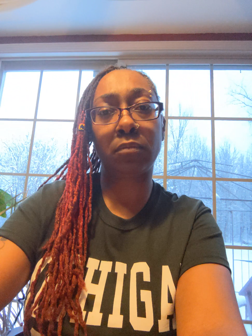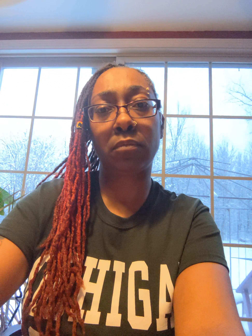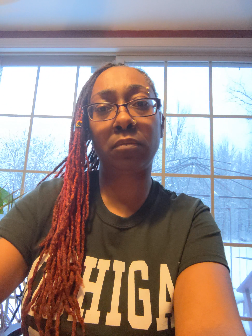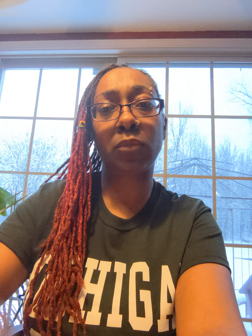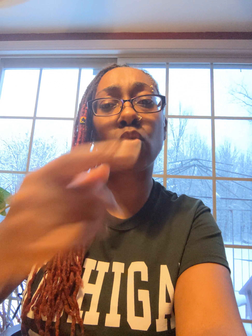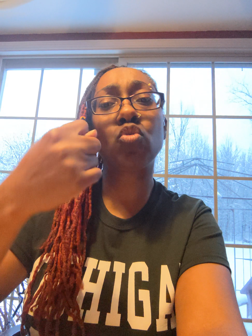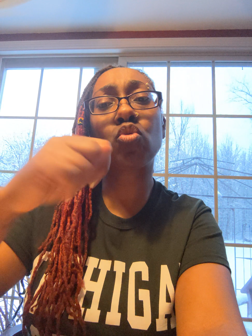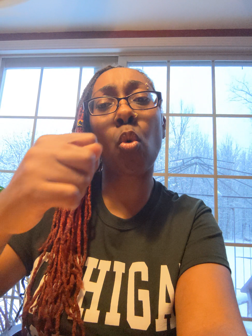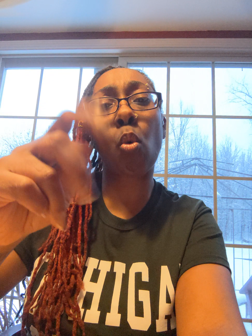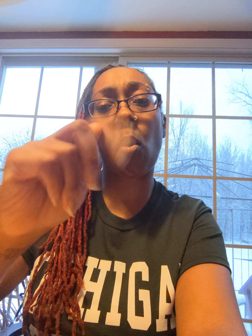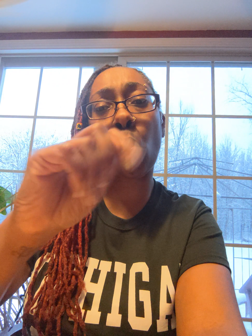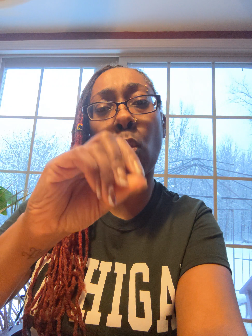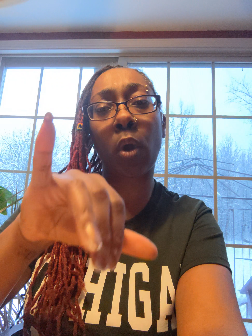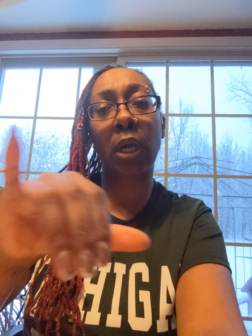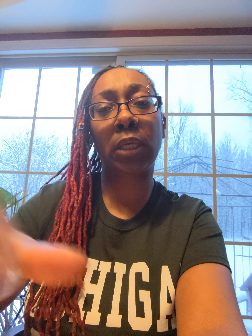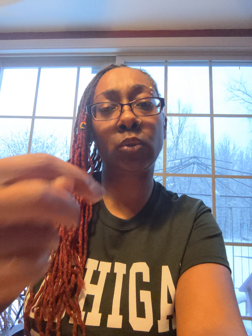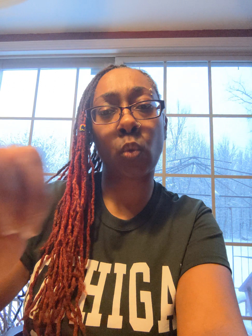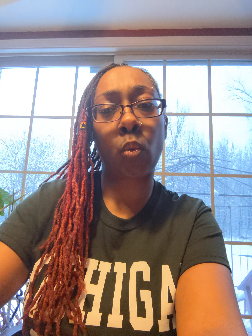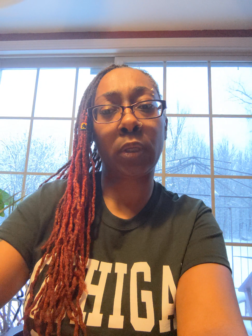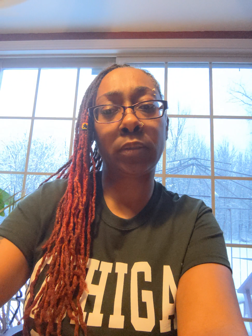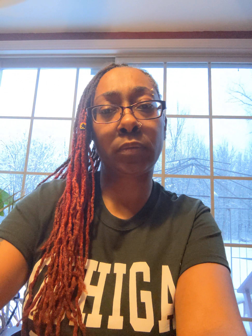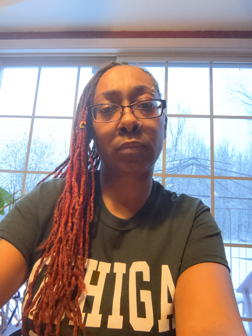toy